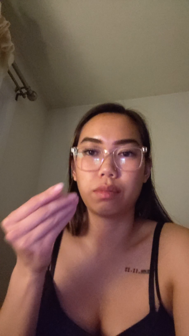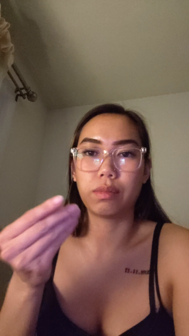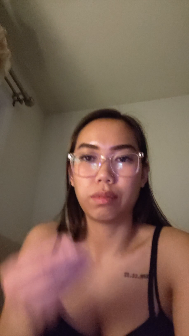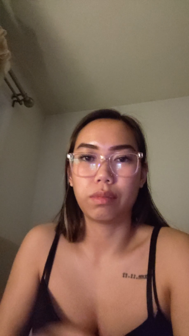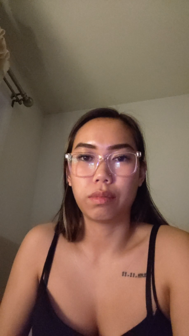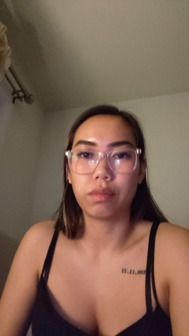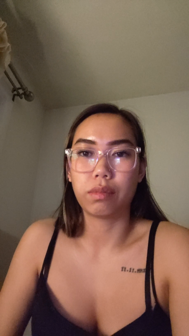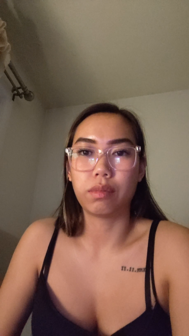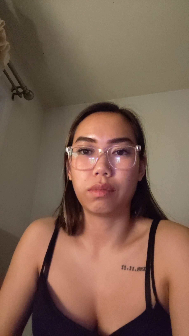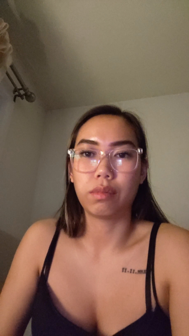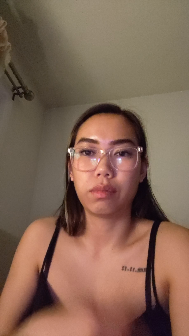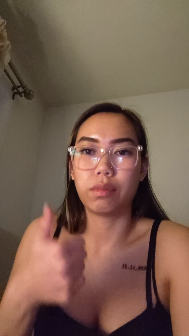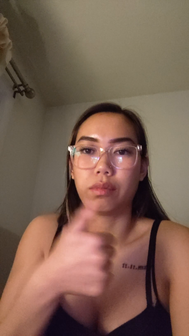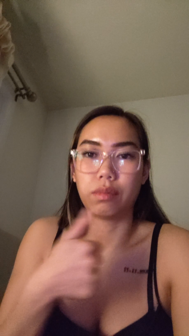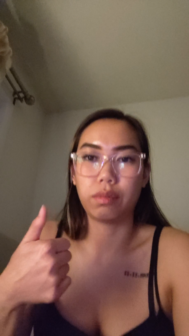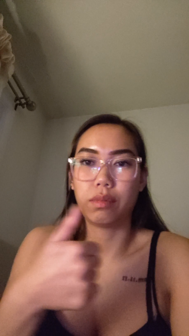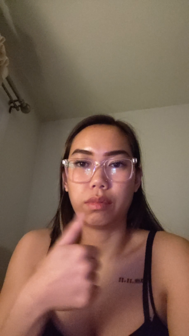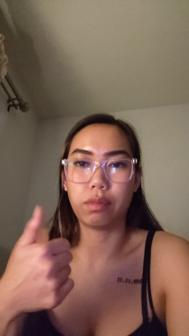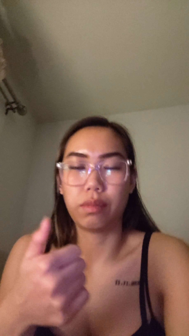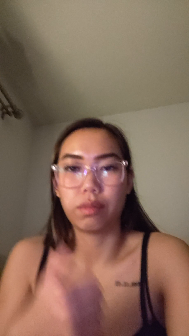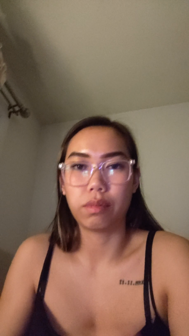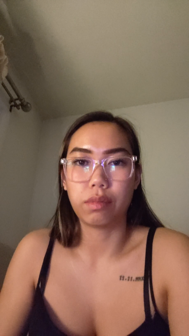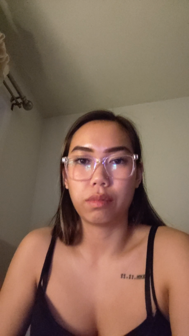basement